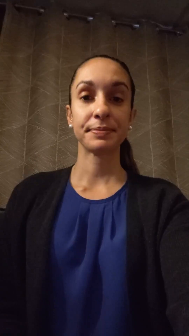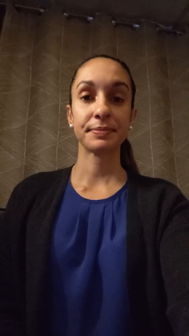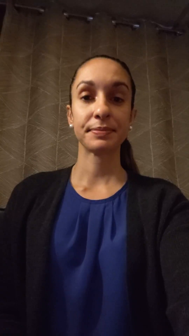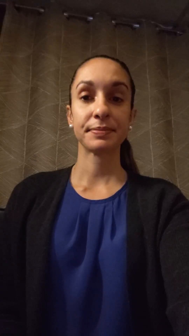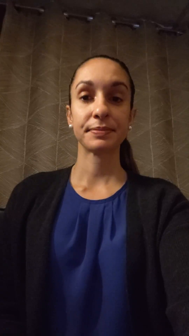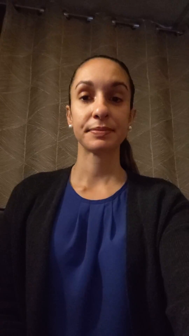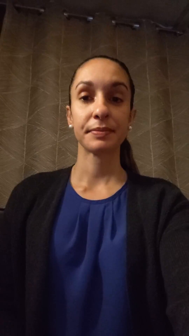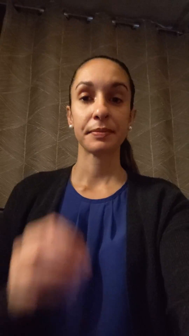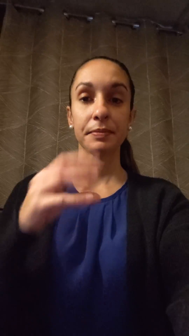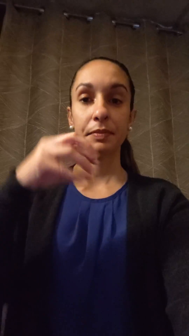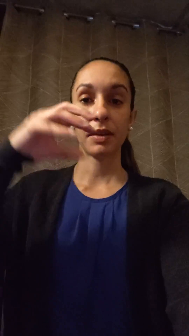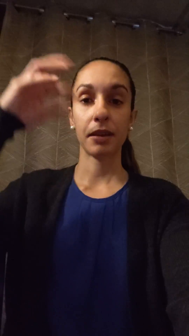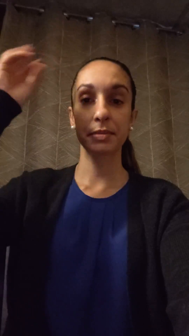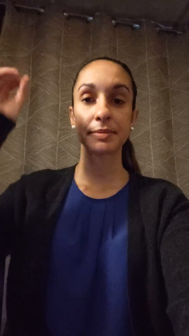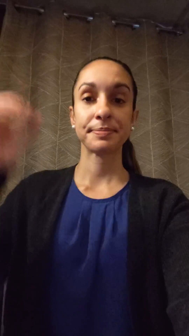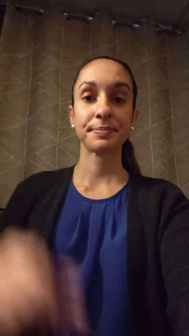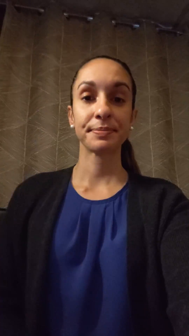bubbles